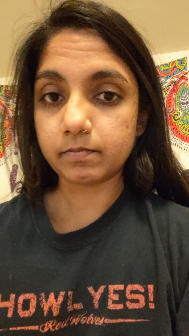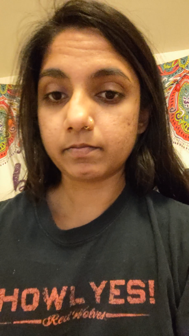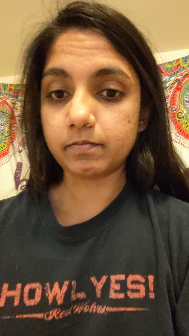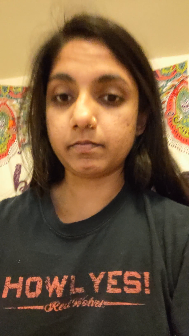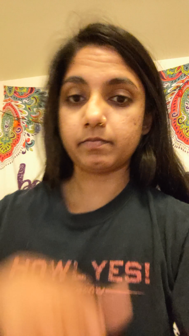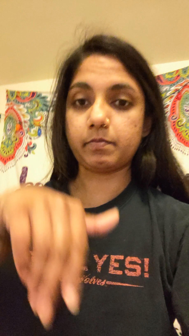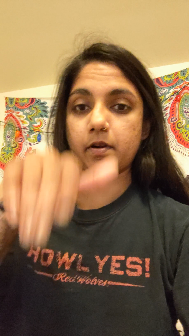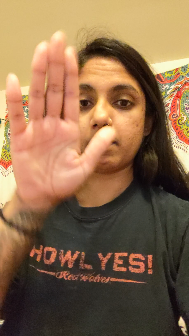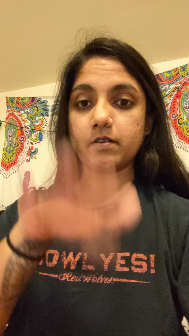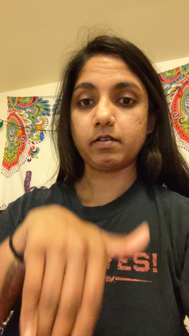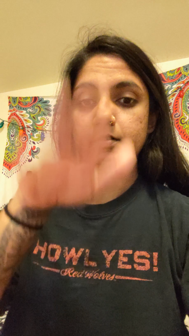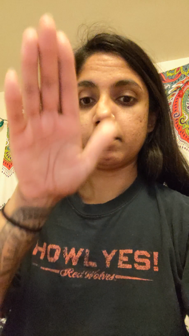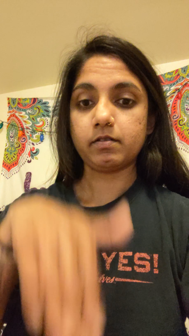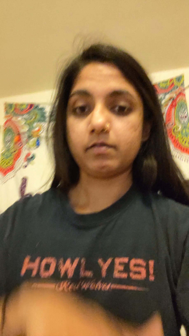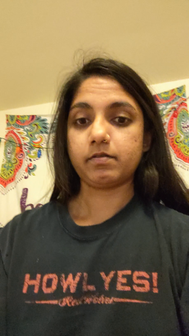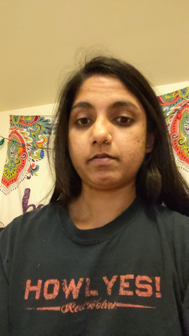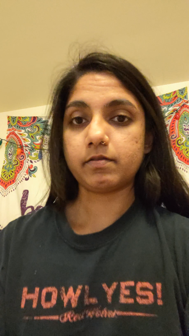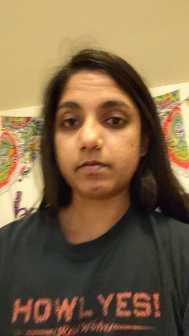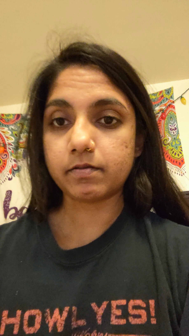paint